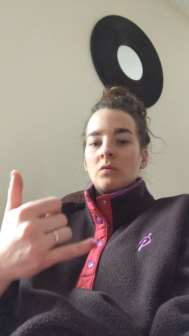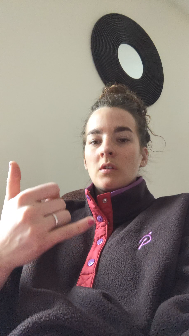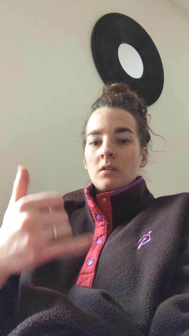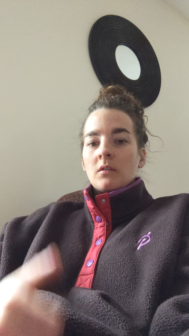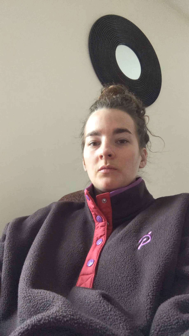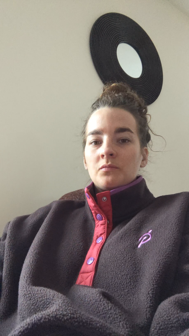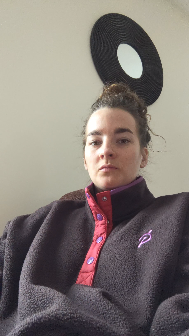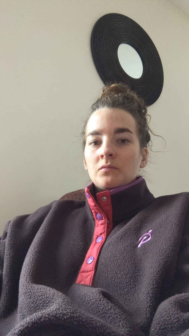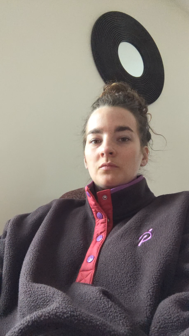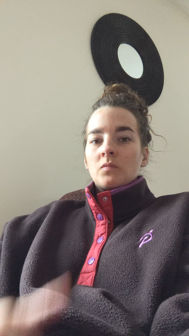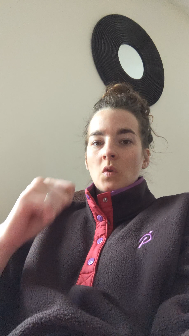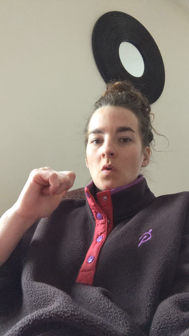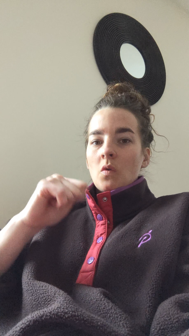coats